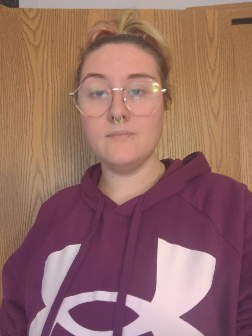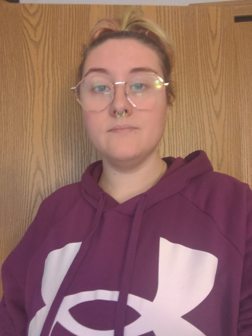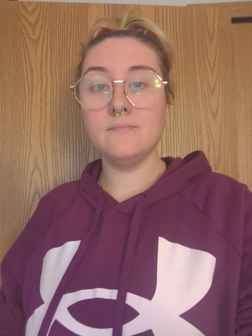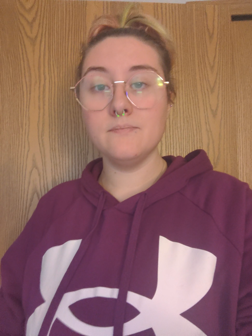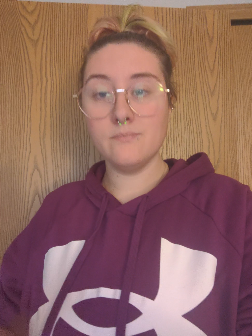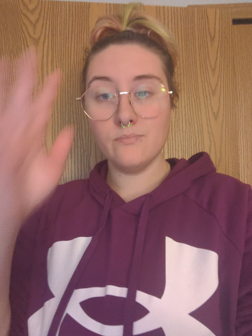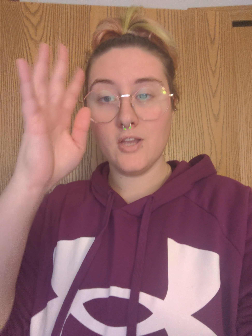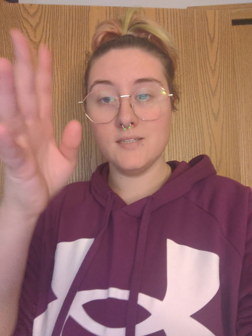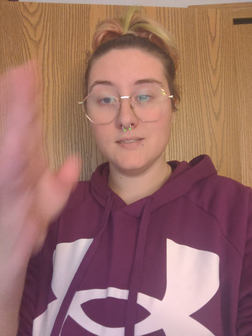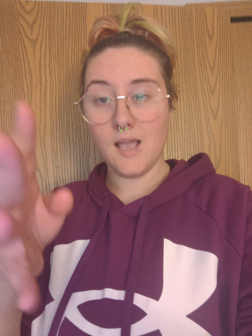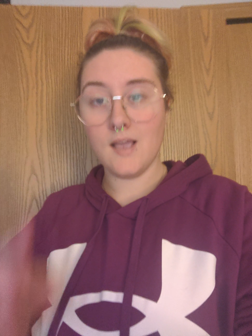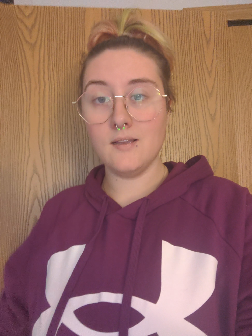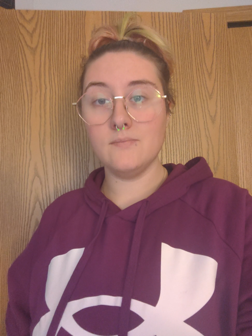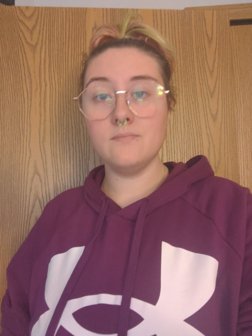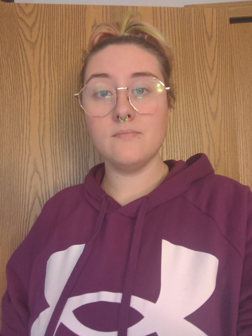pretend